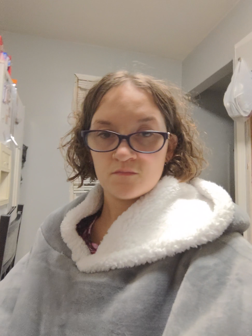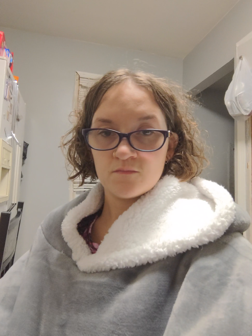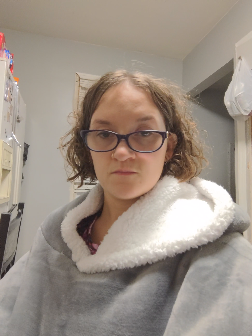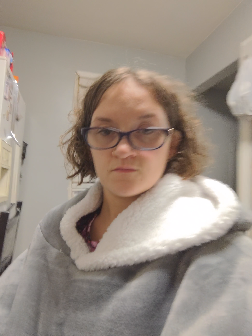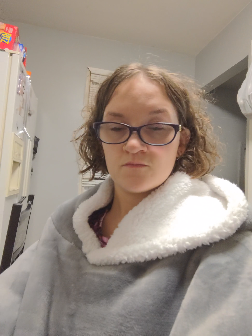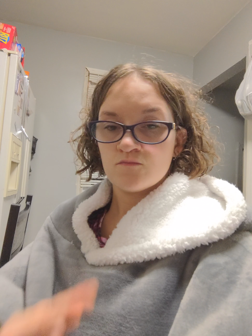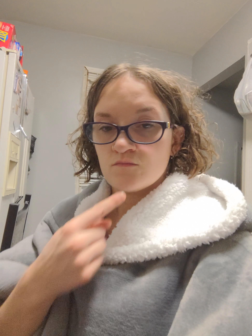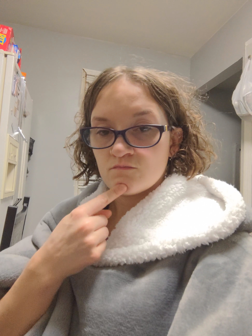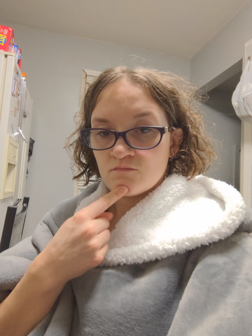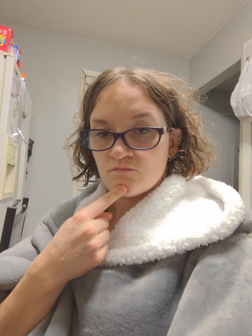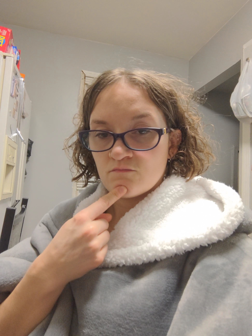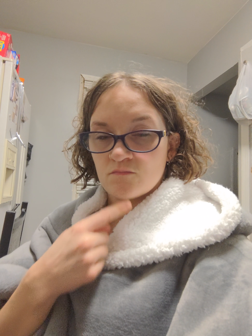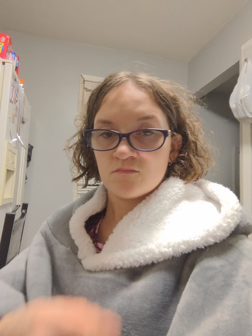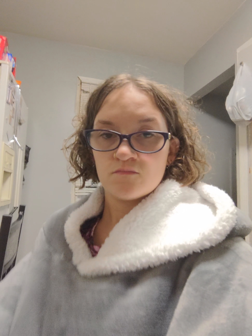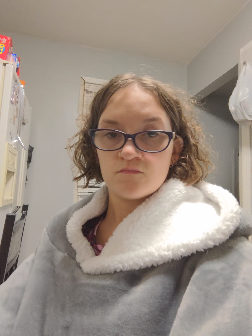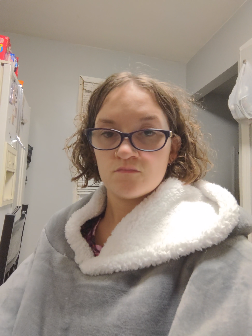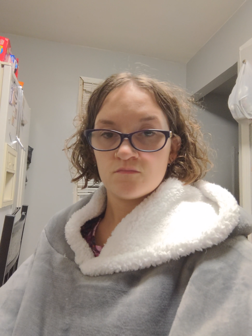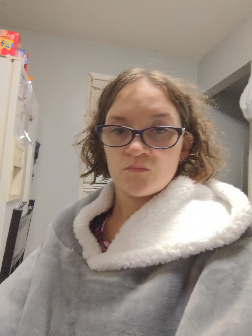chin